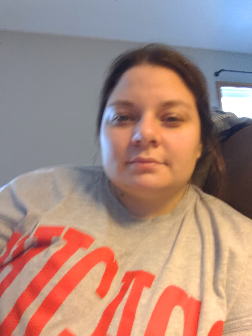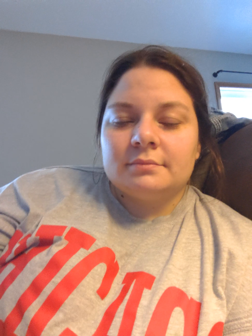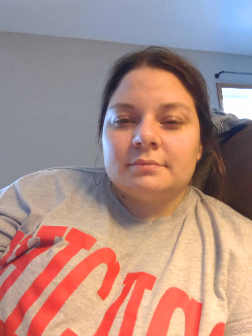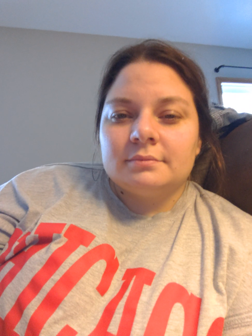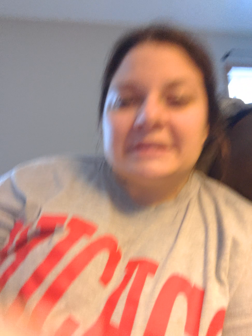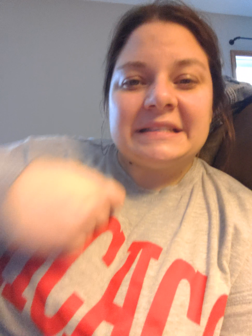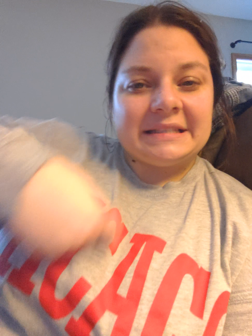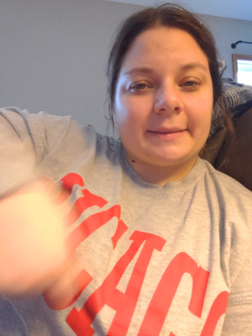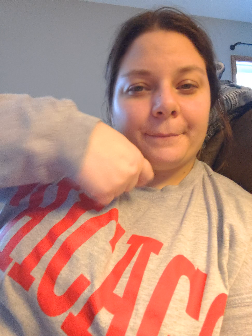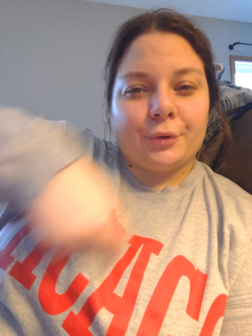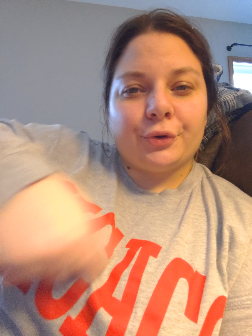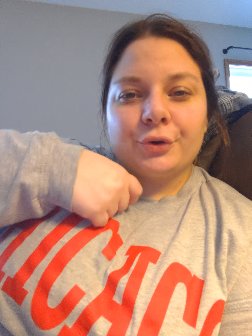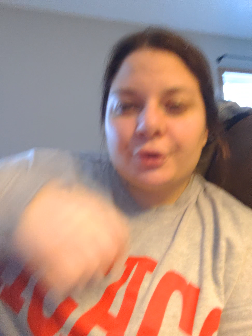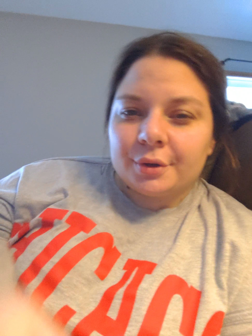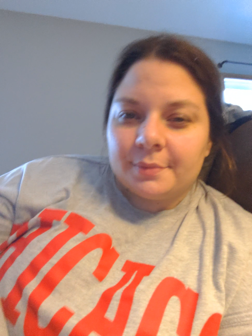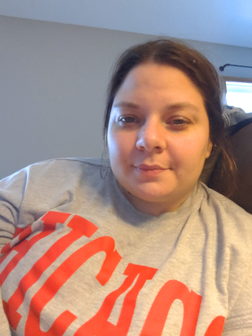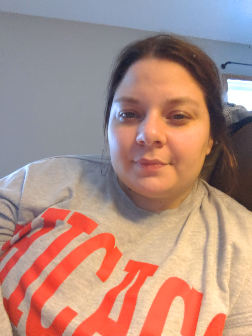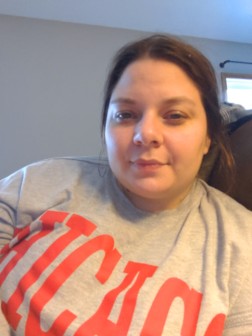zipper